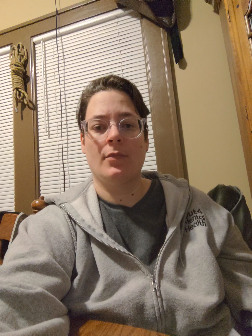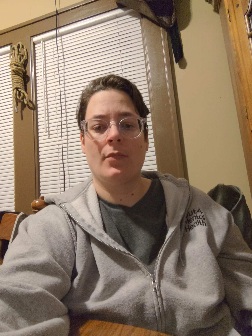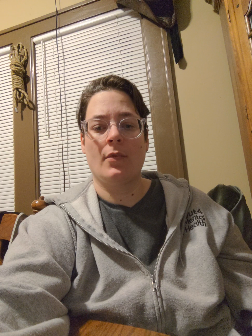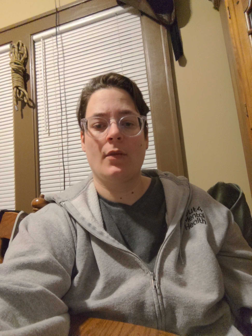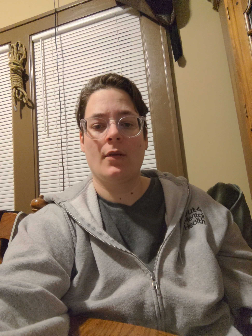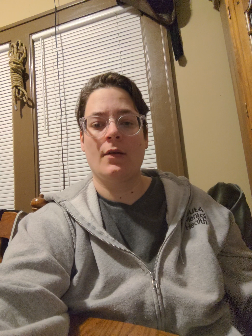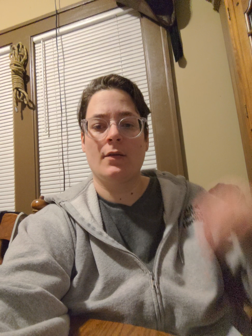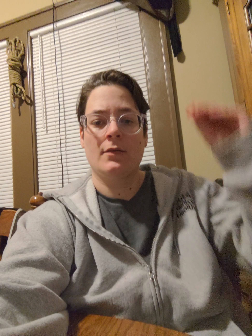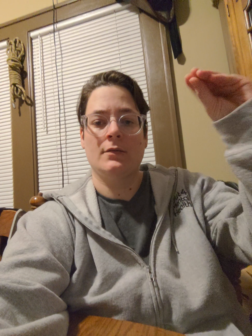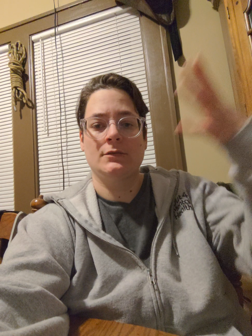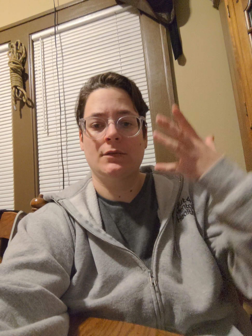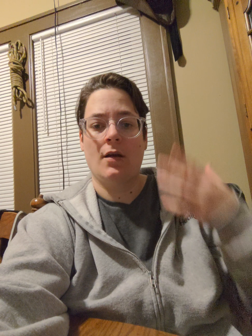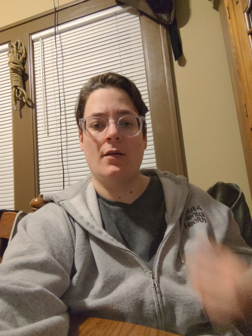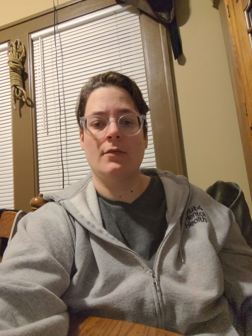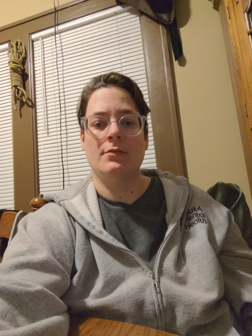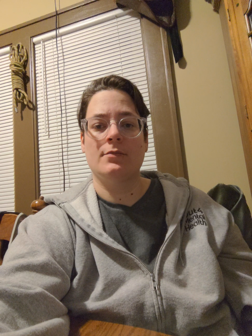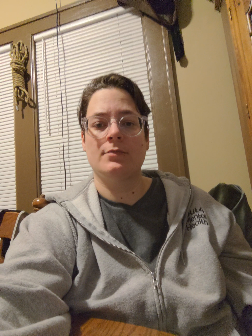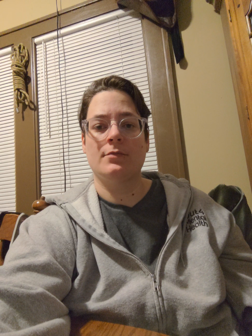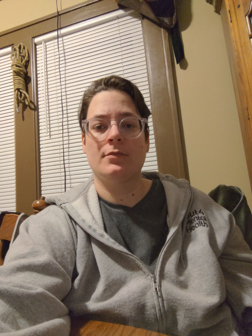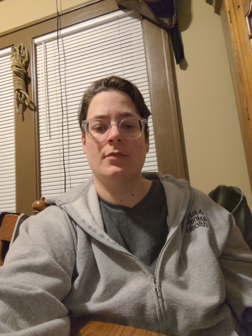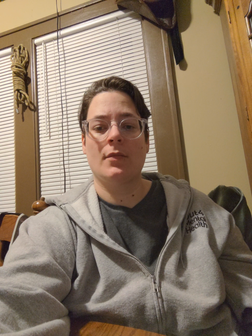sun